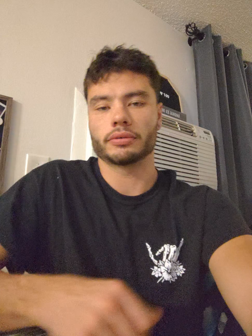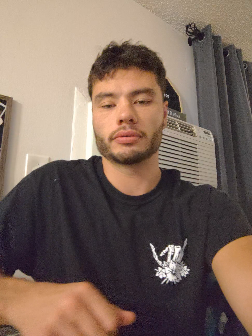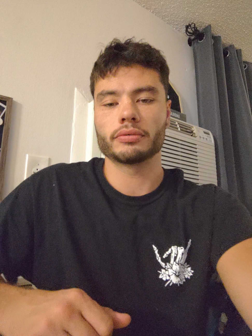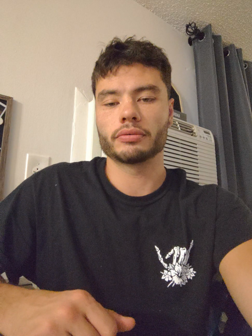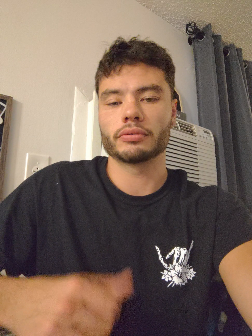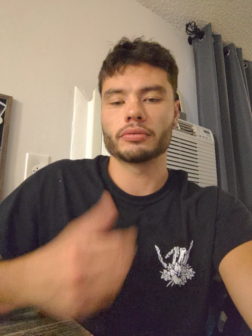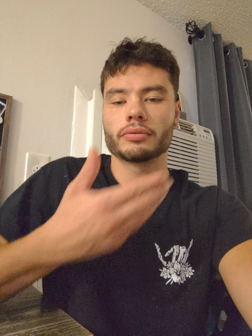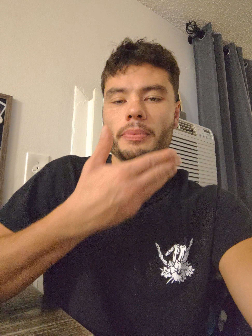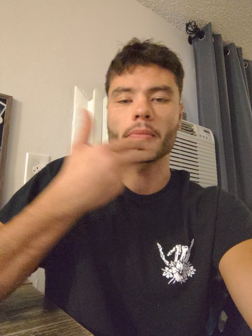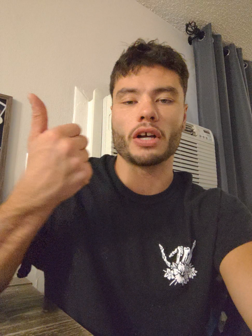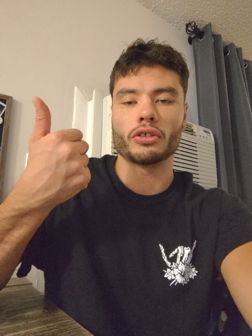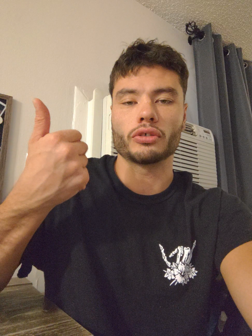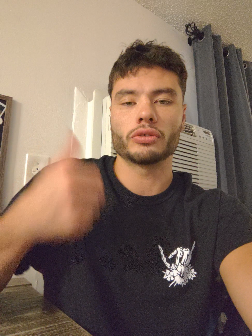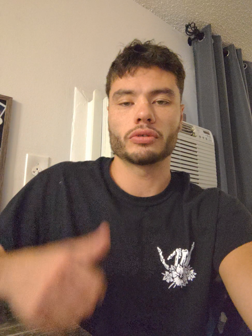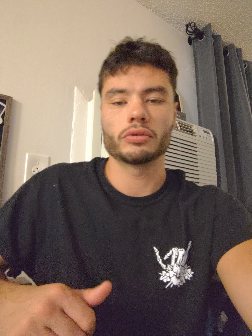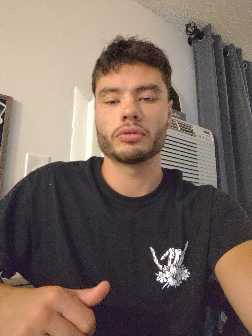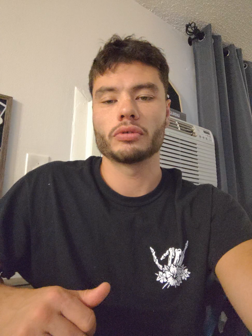better